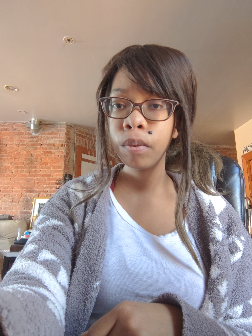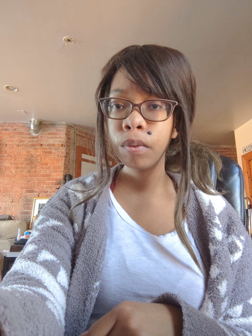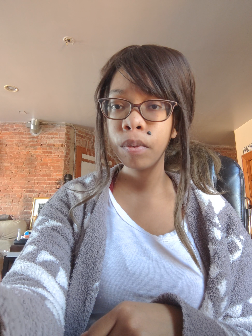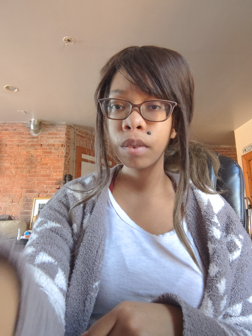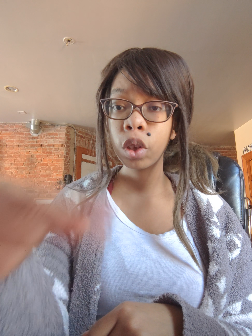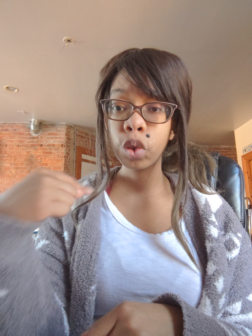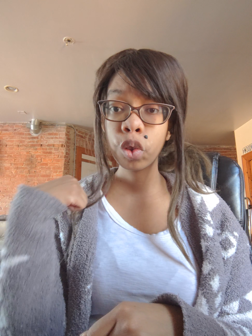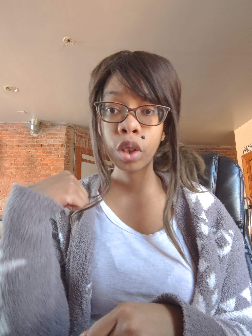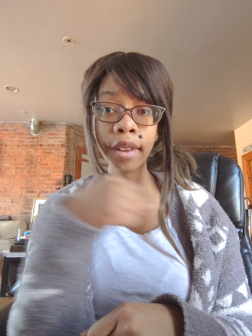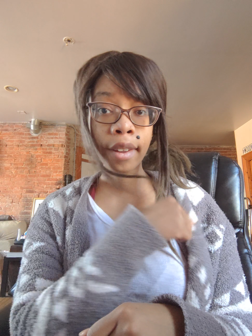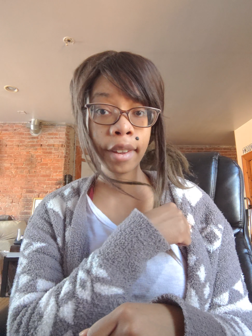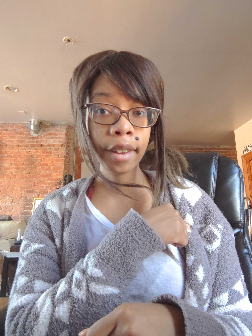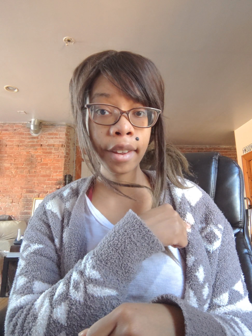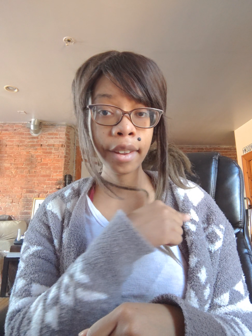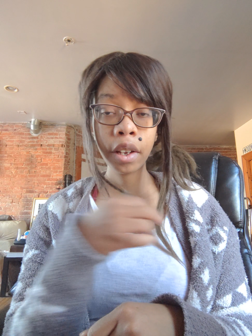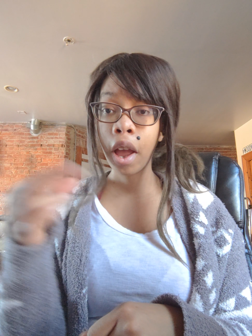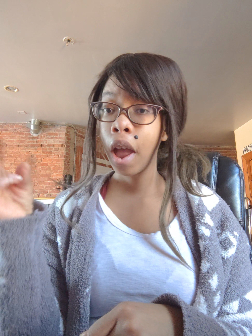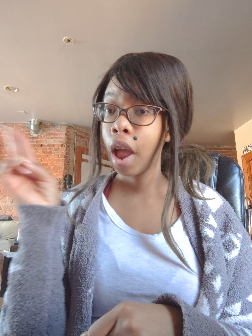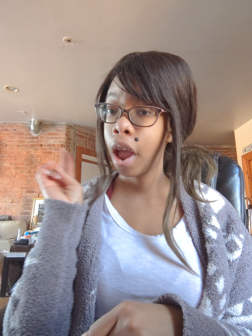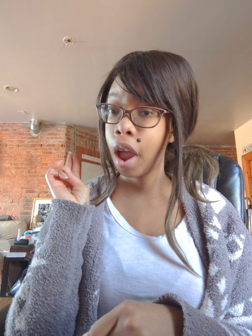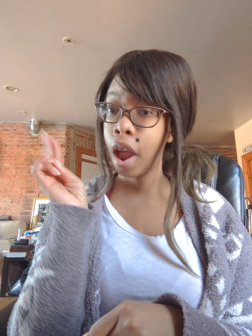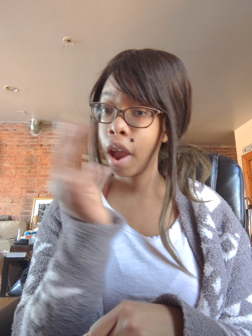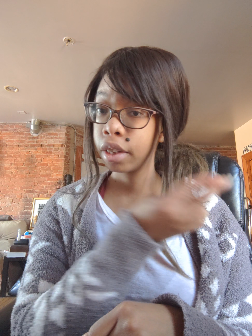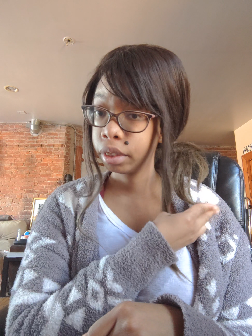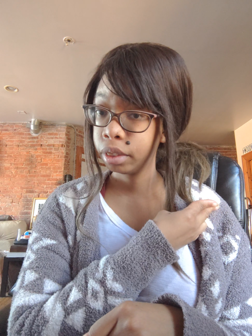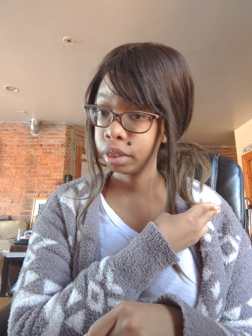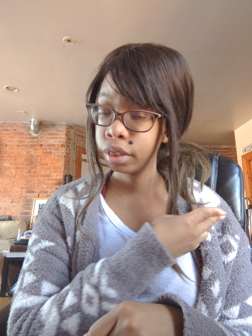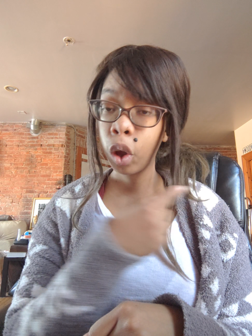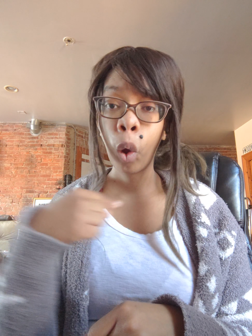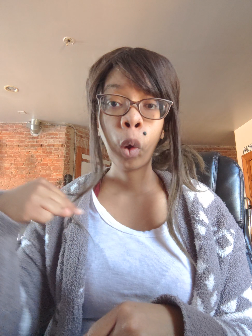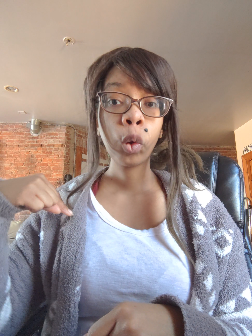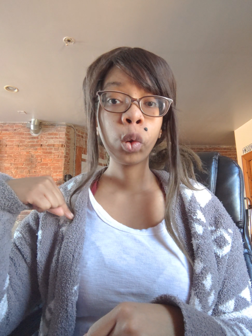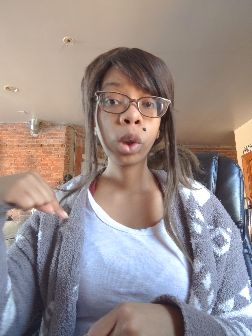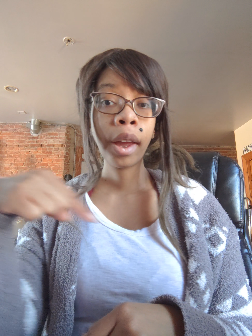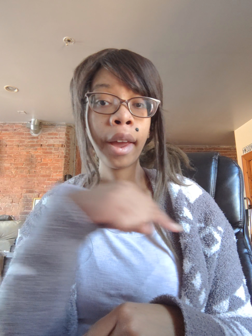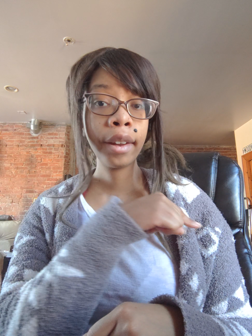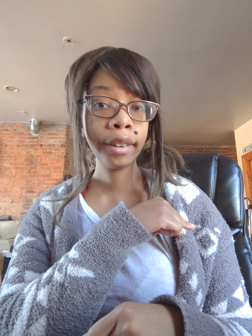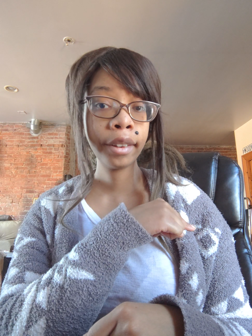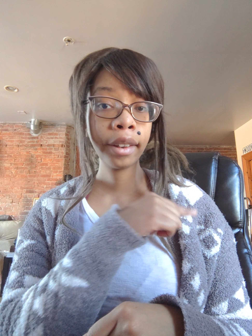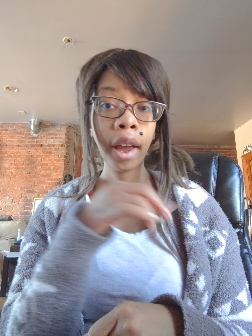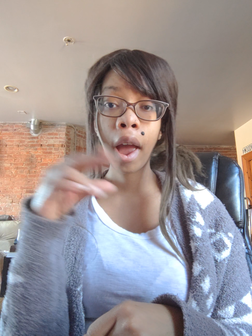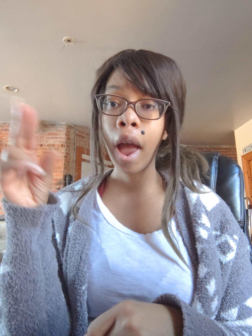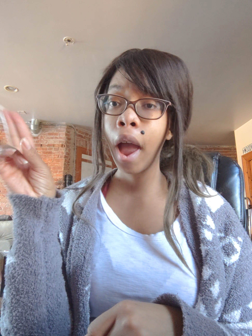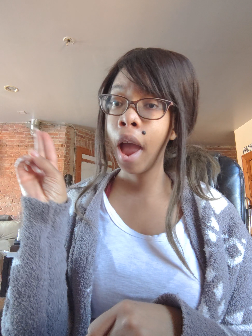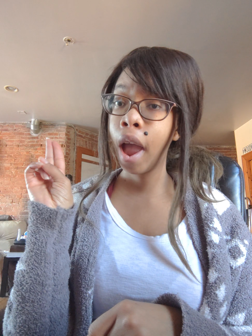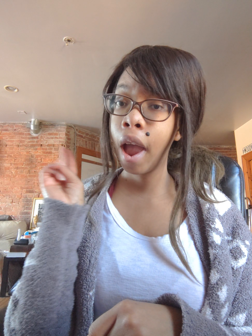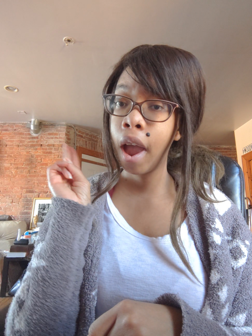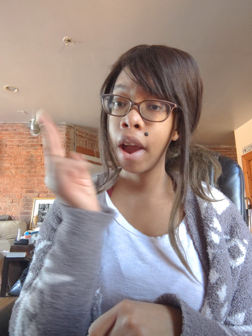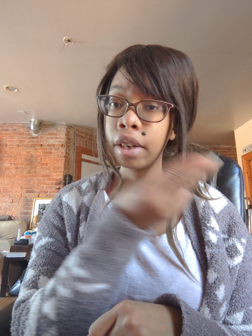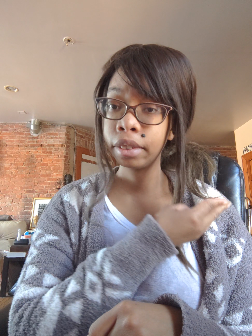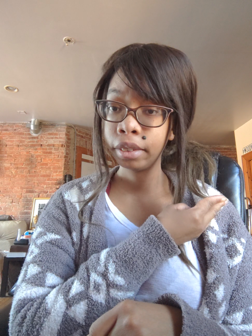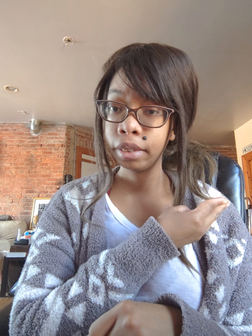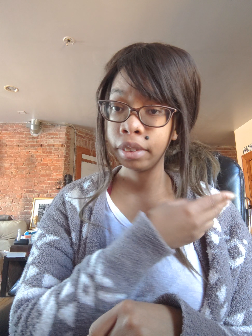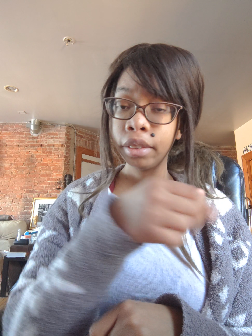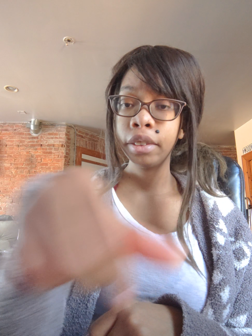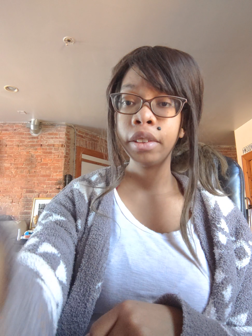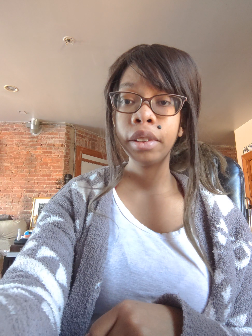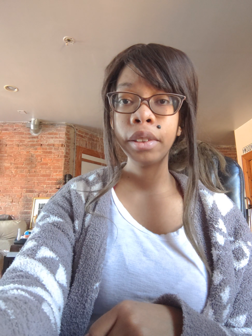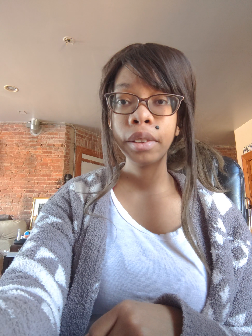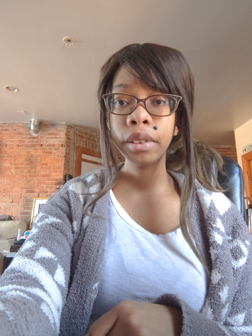we